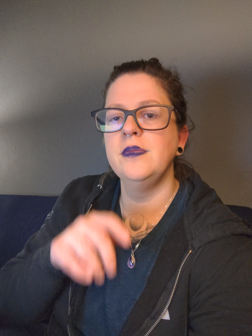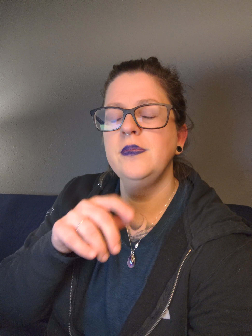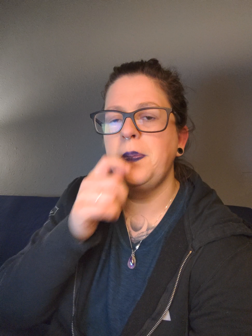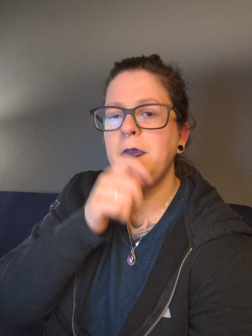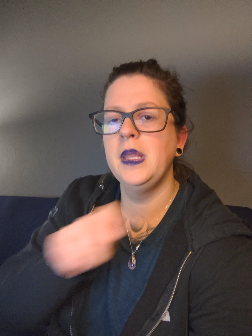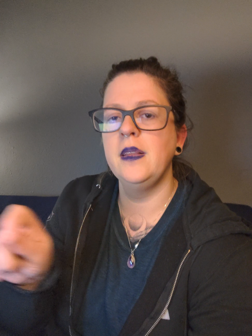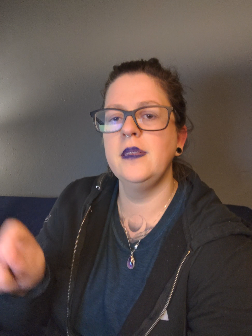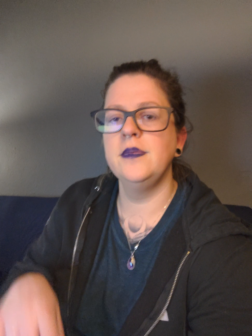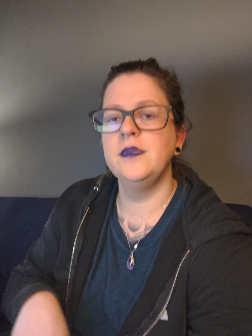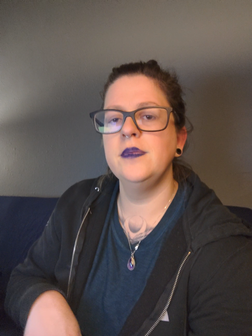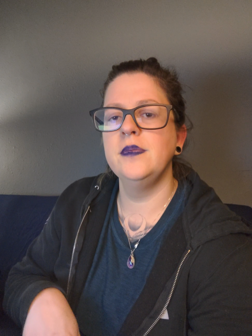pen